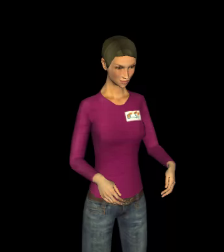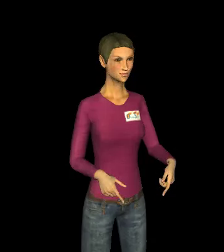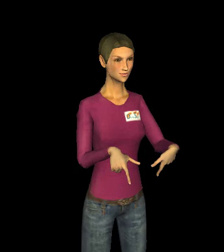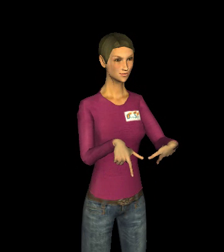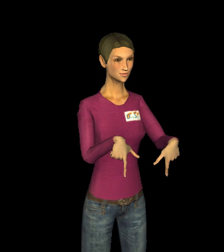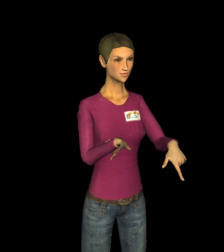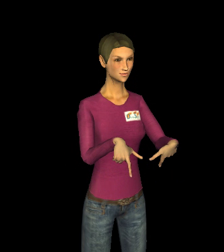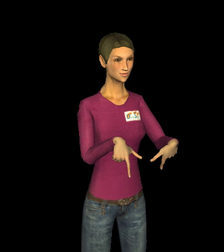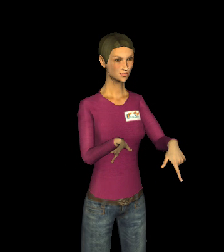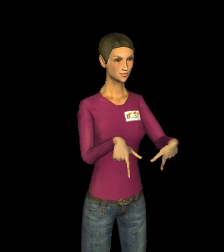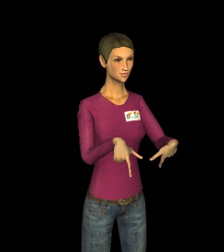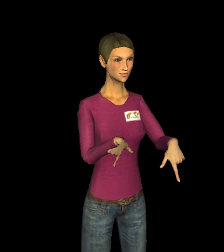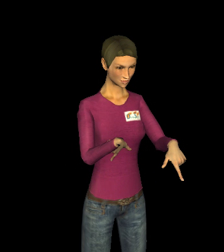سيرا على الأقدام